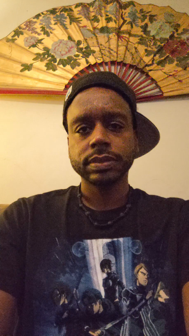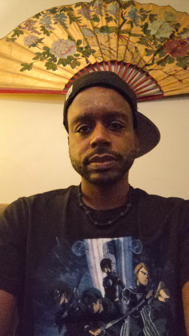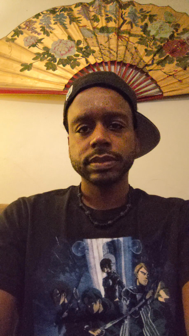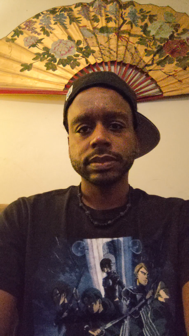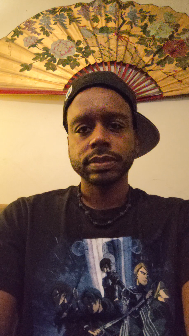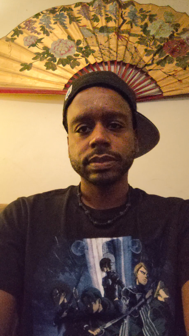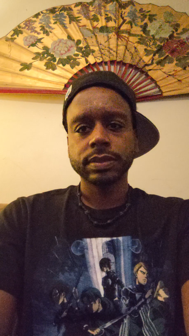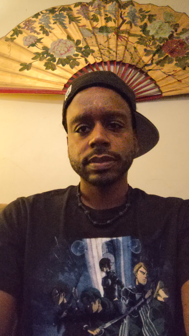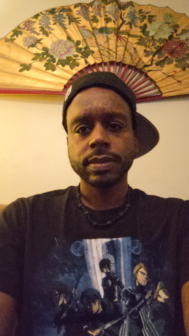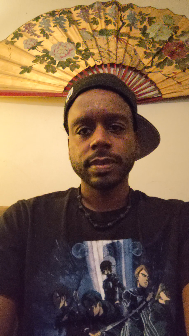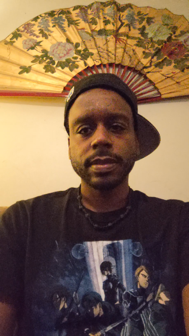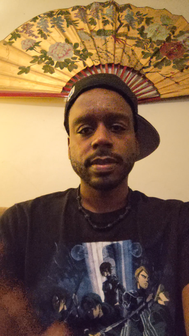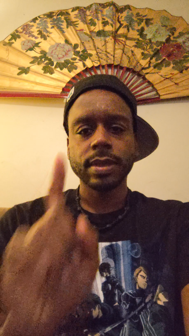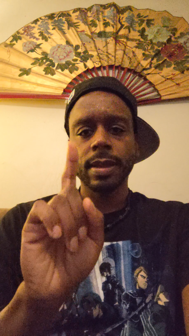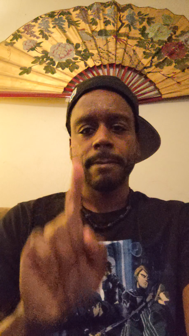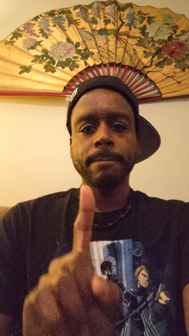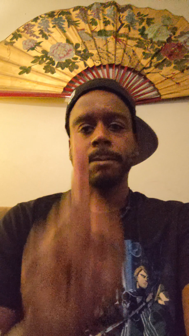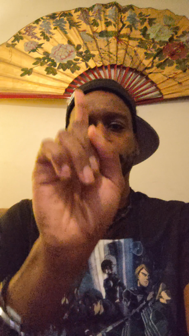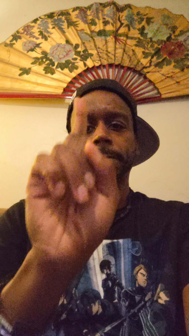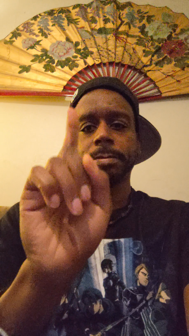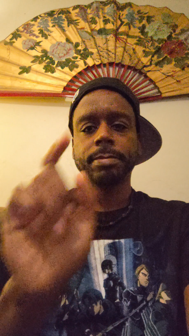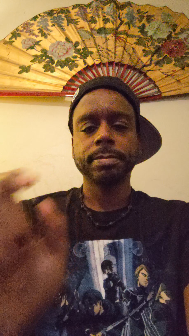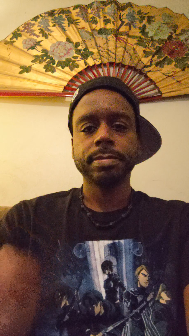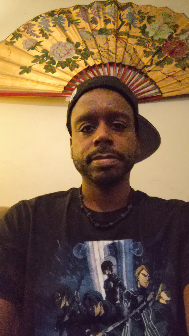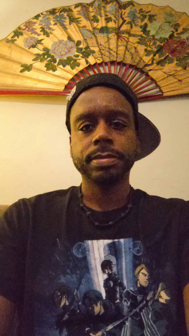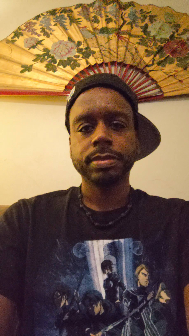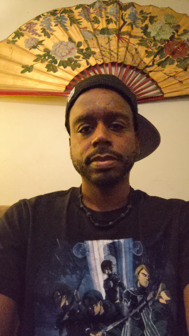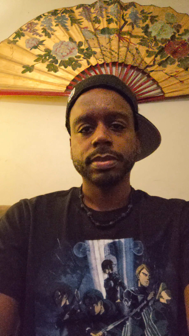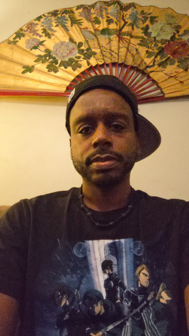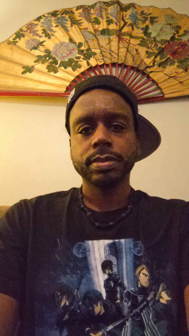bump